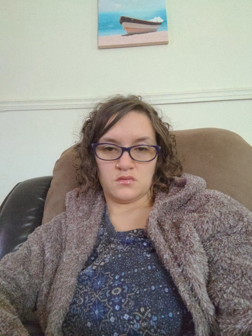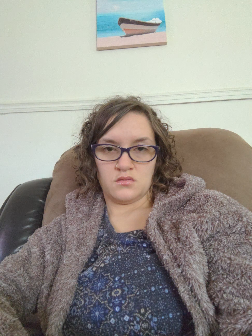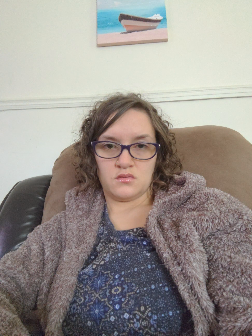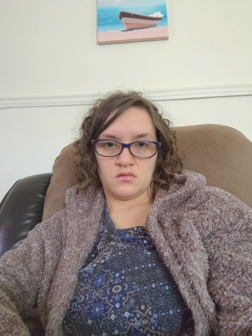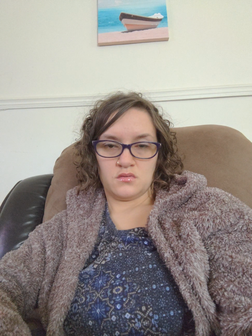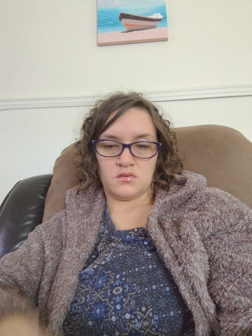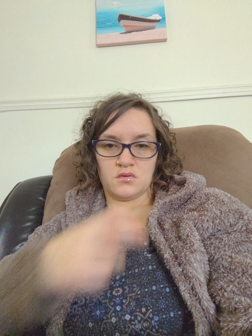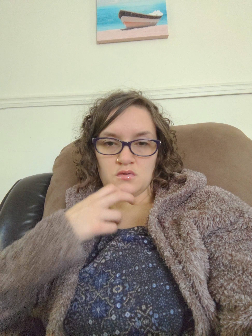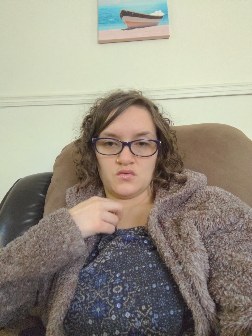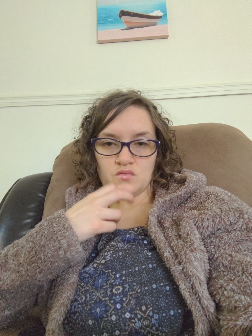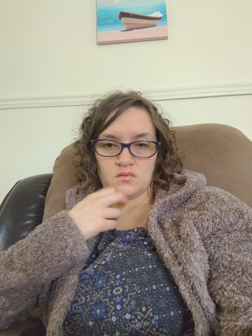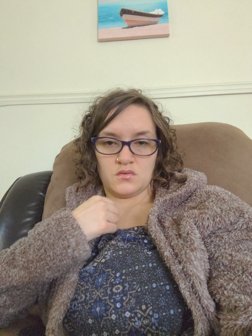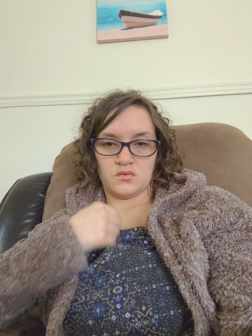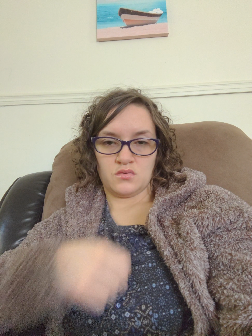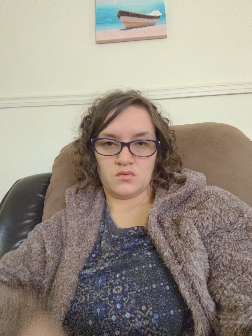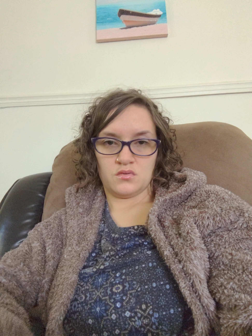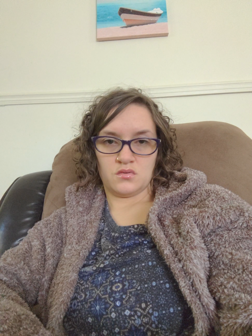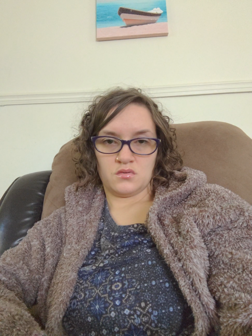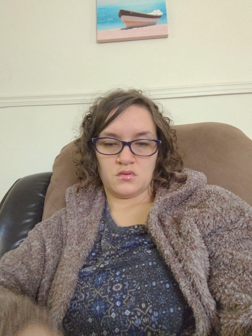underwear